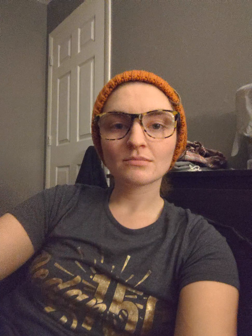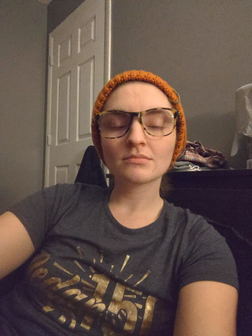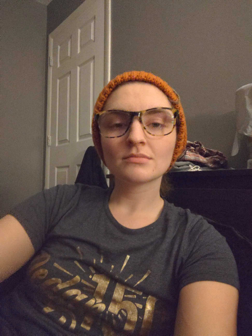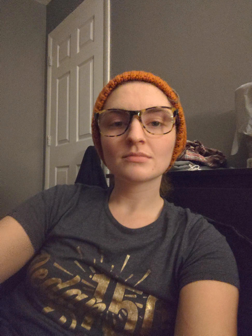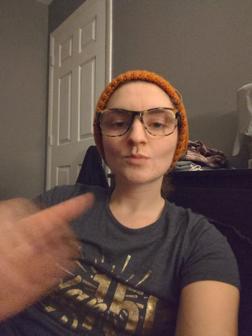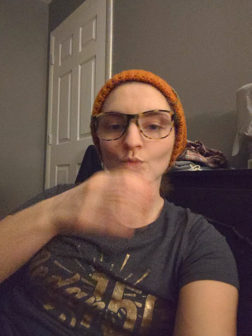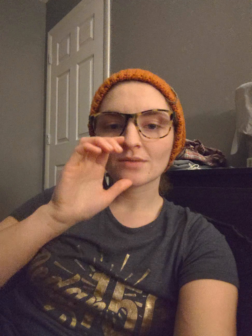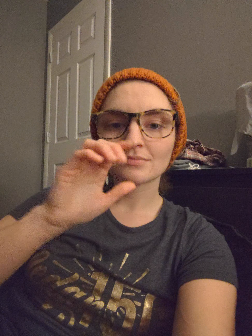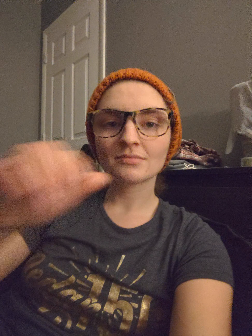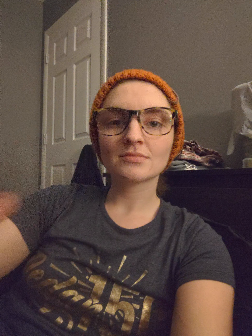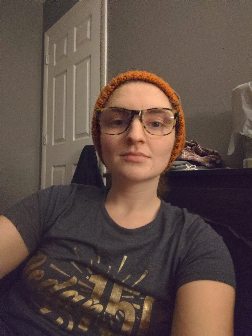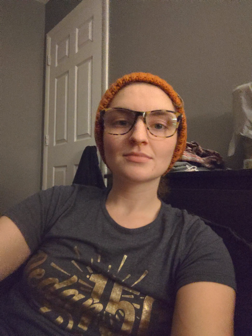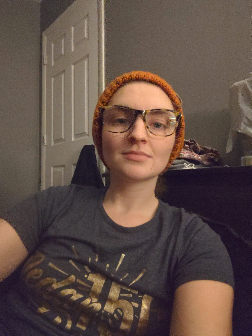drink